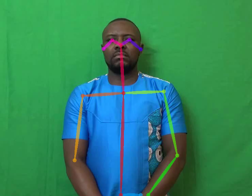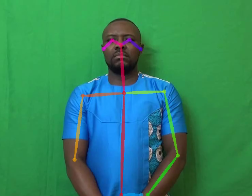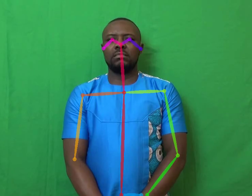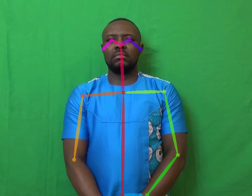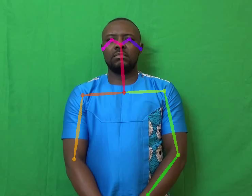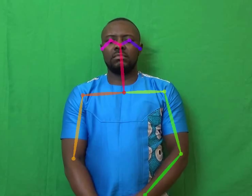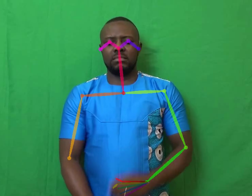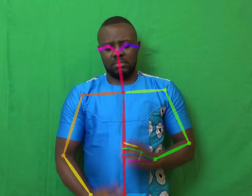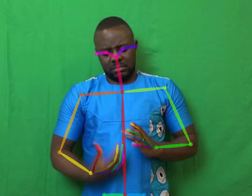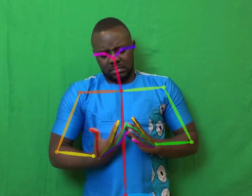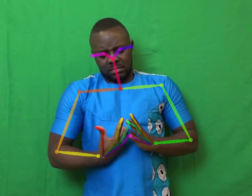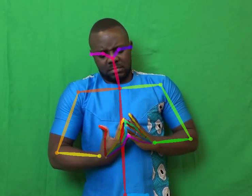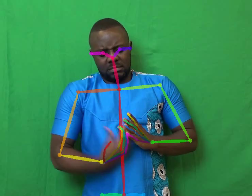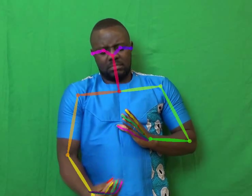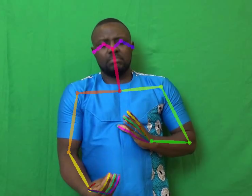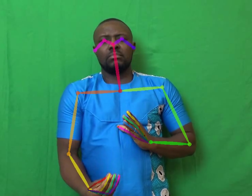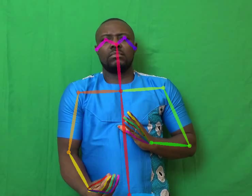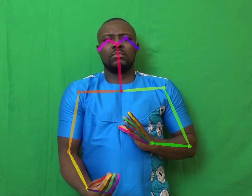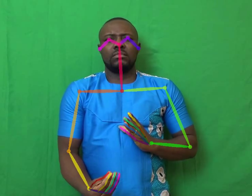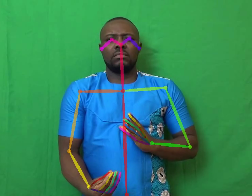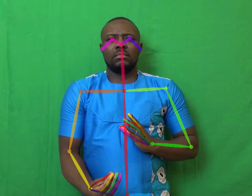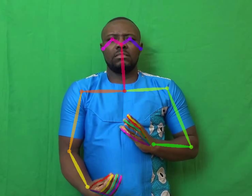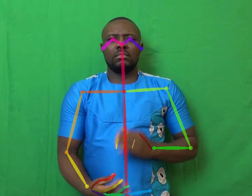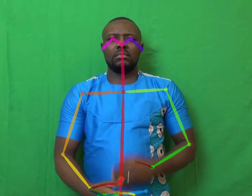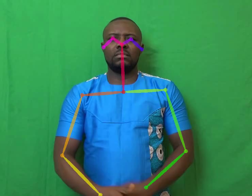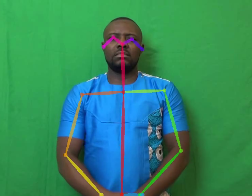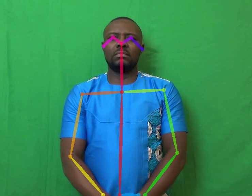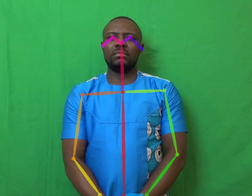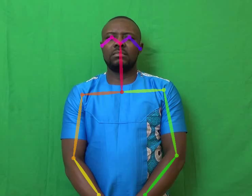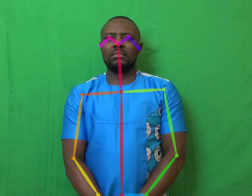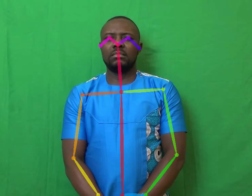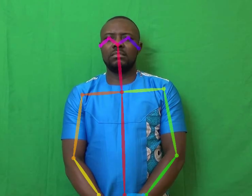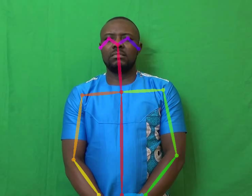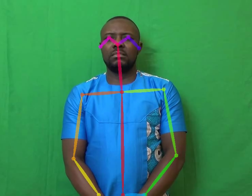abortion